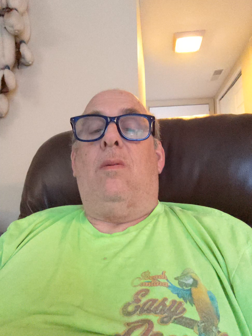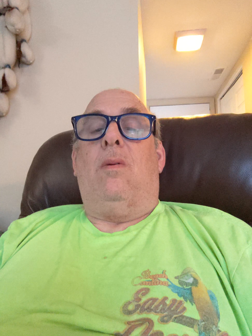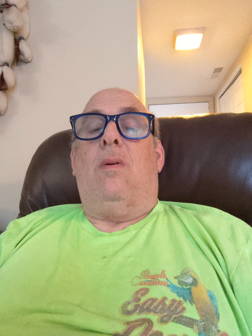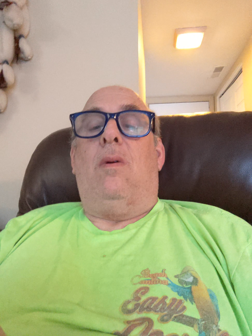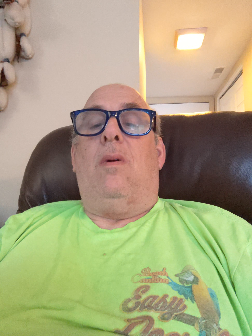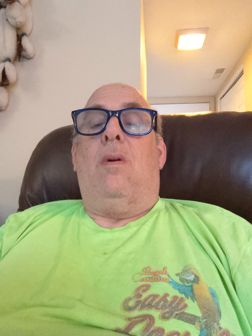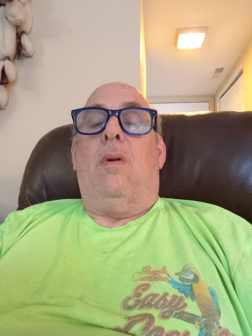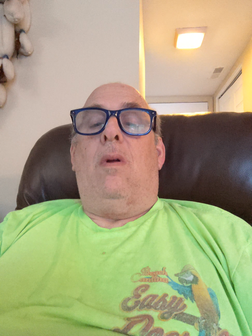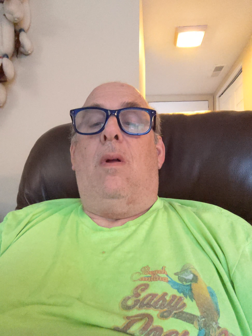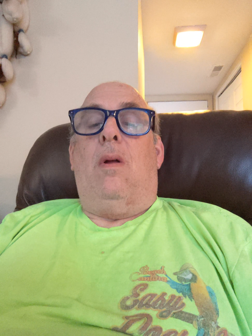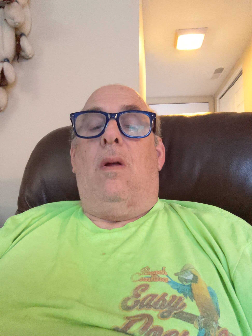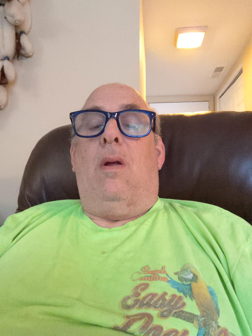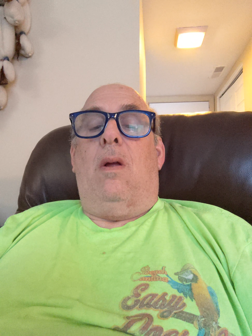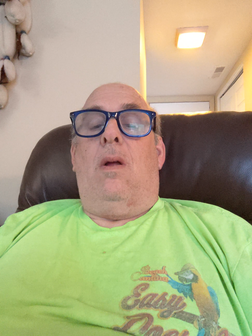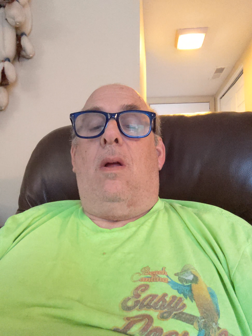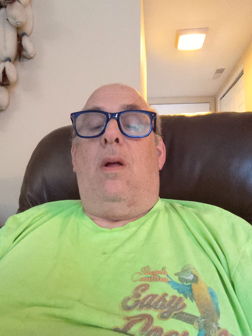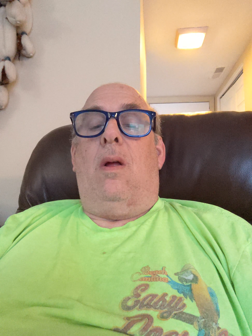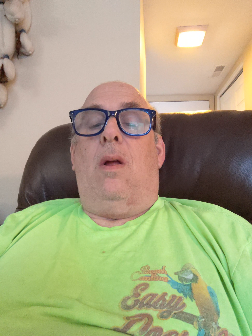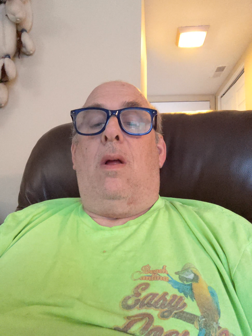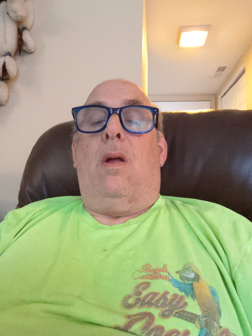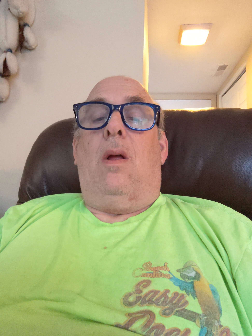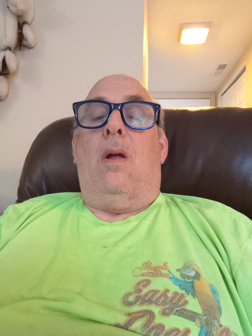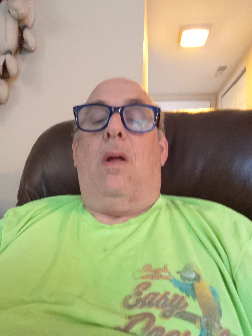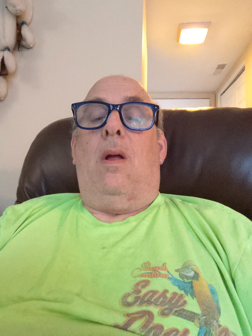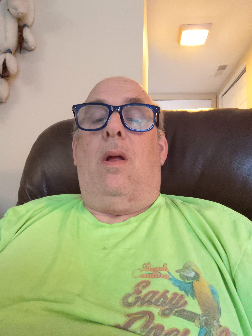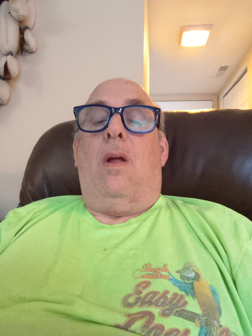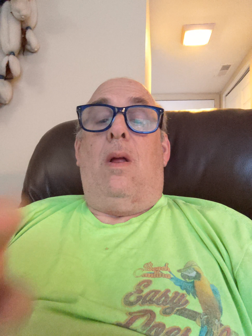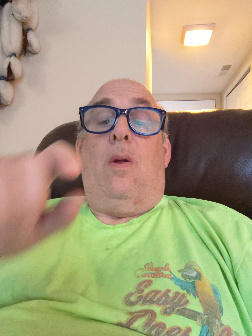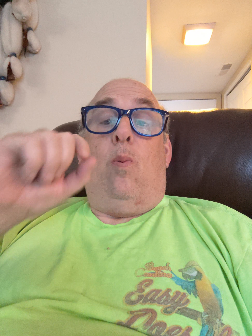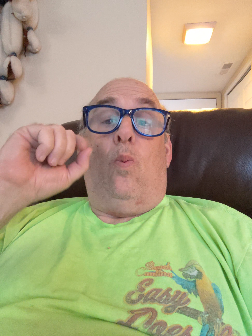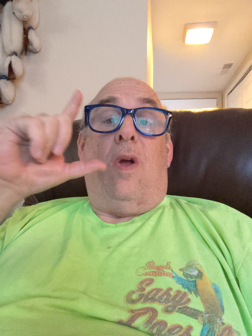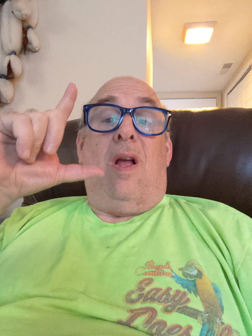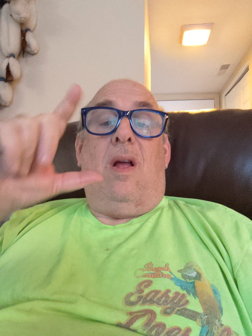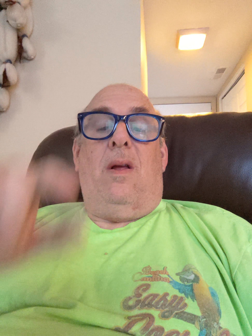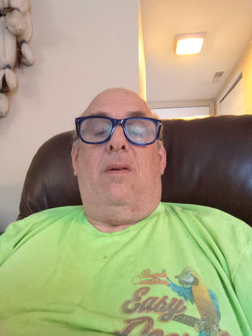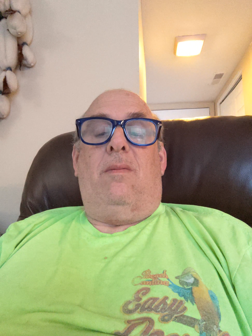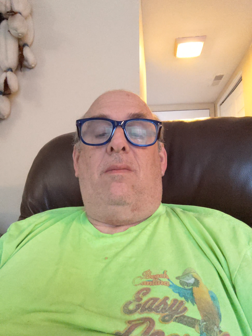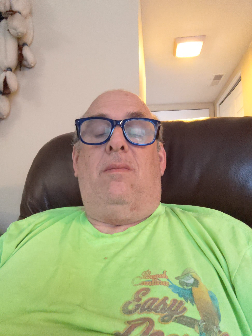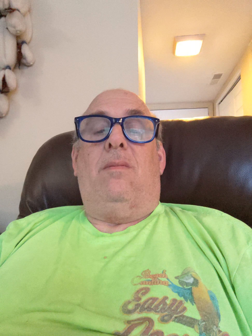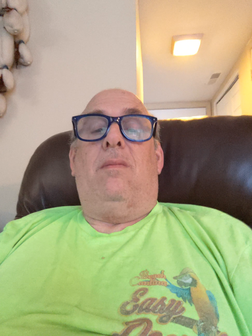awake